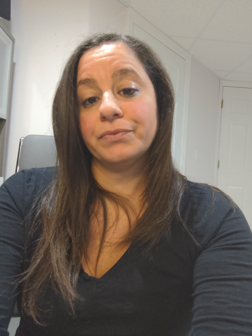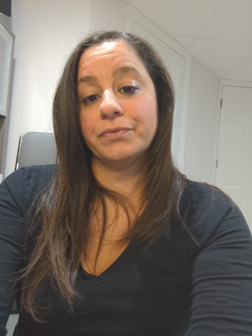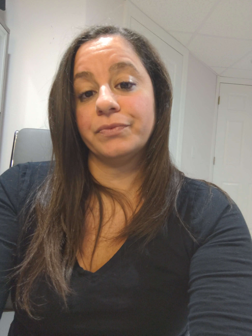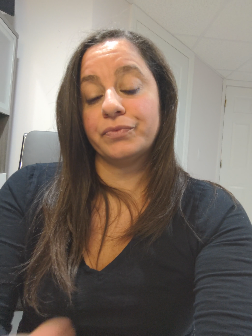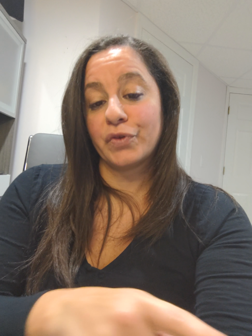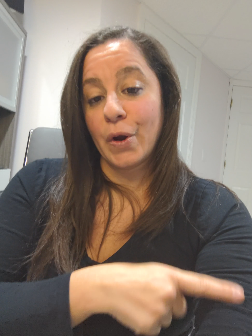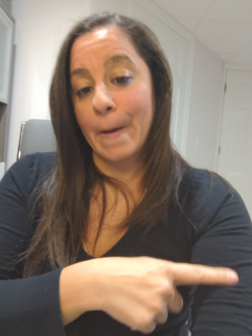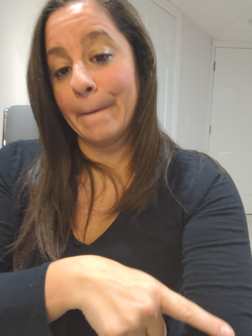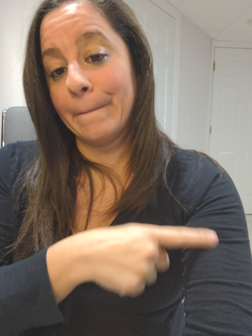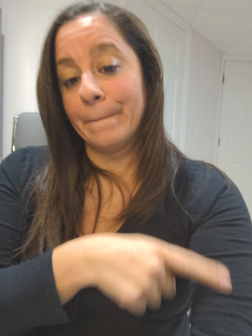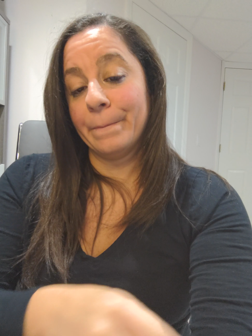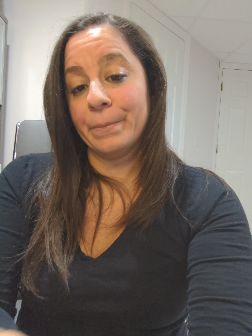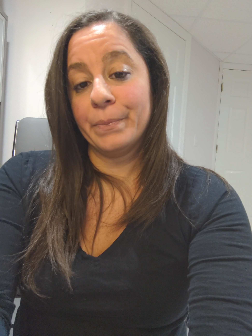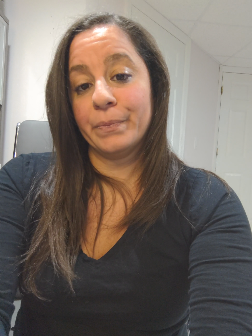arm